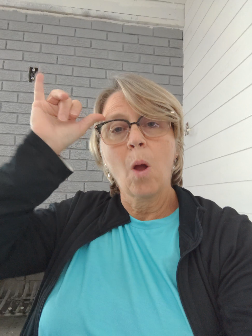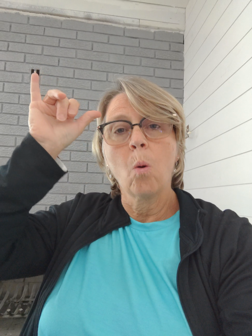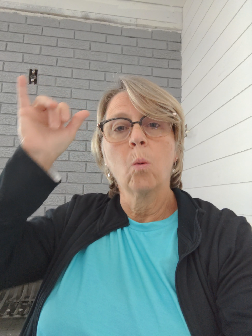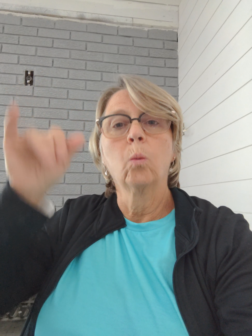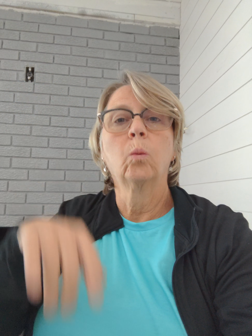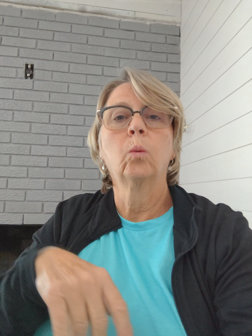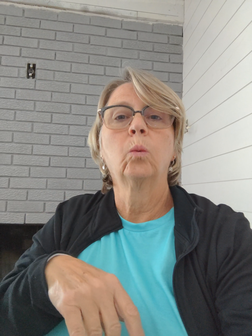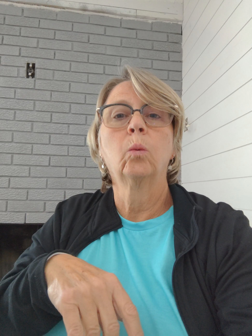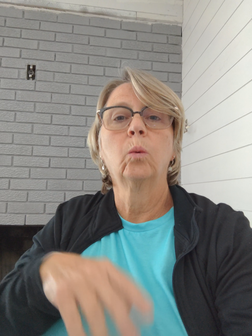cow